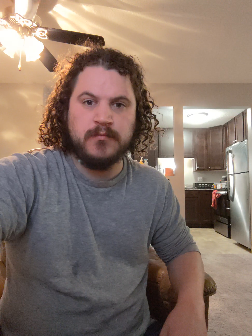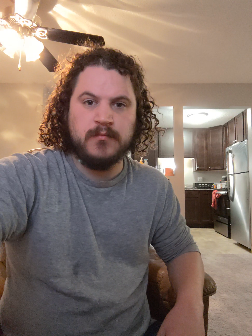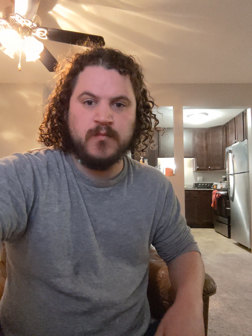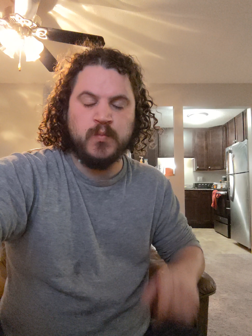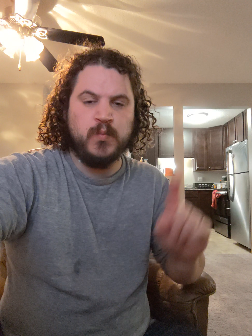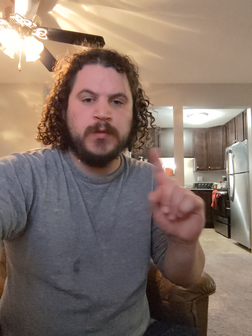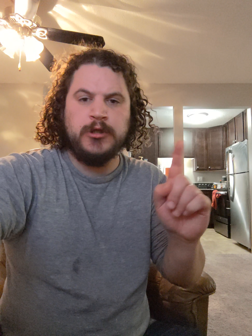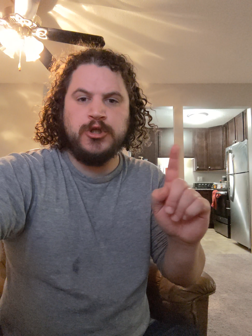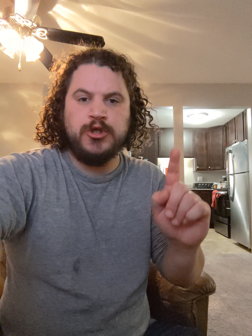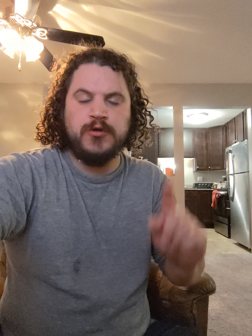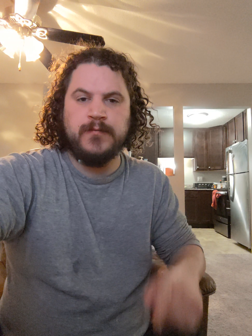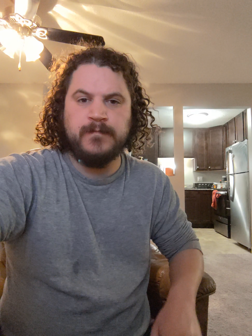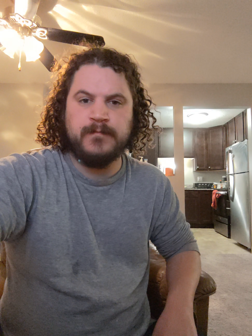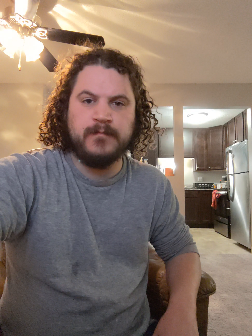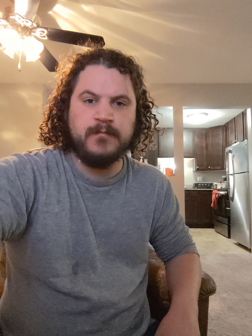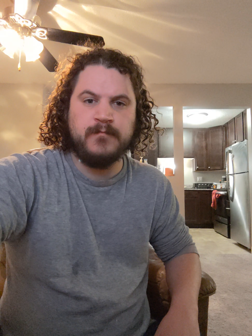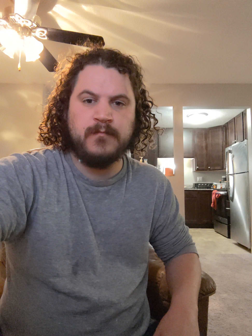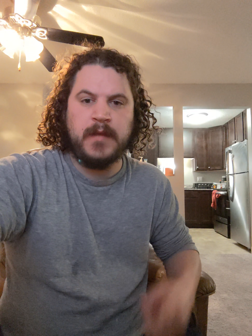where